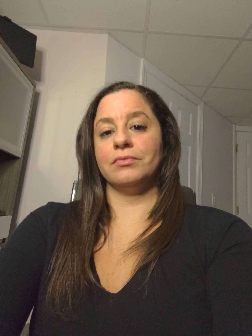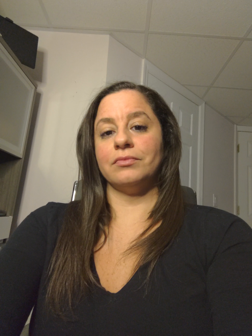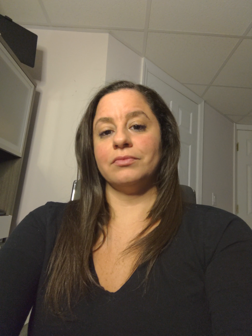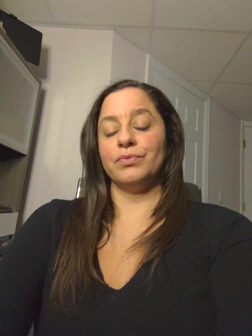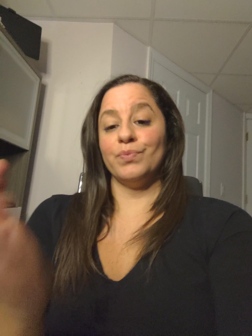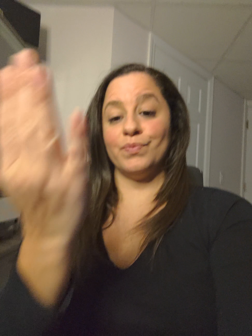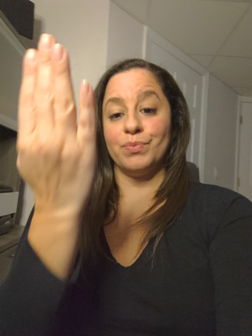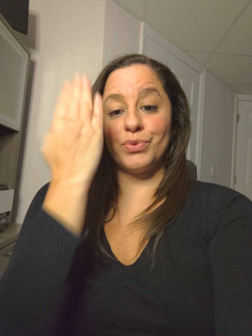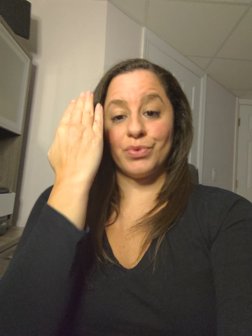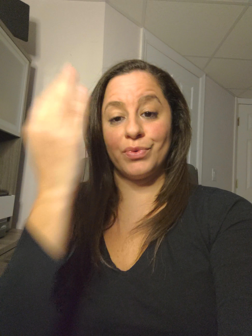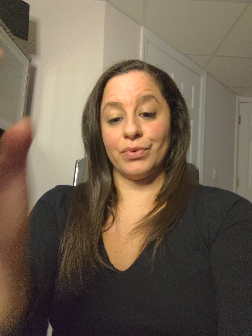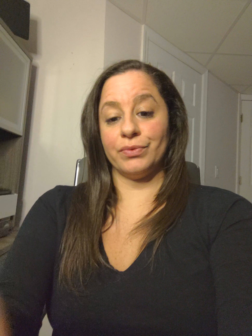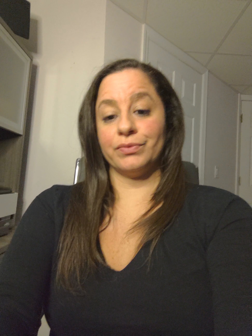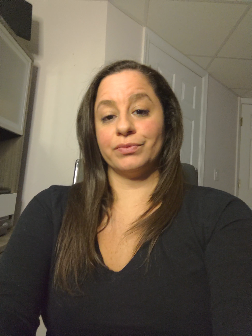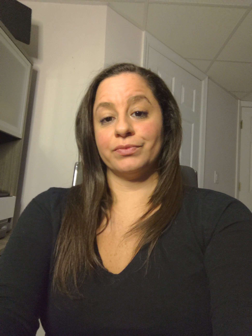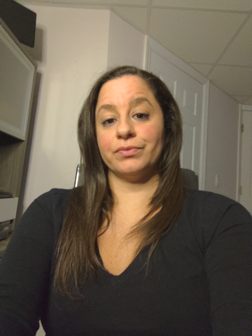morning